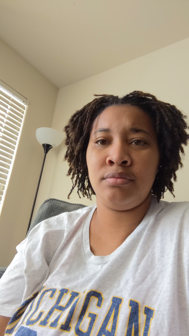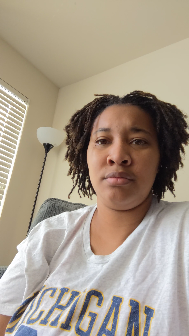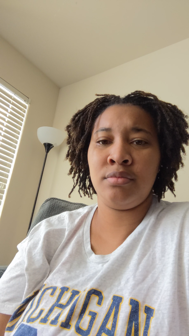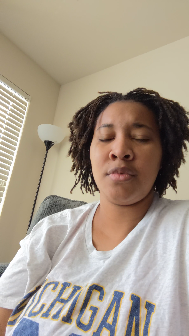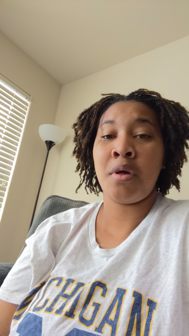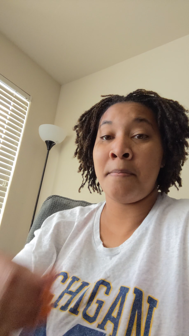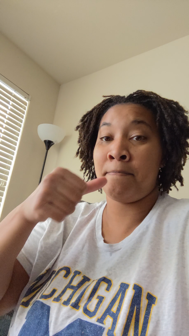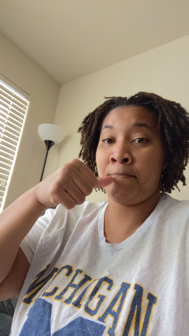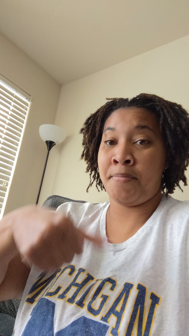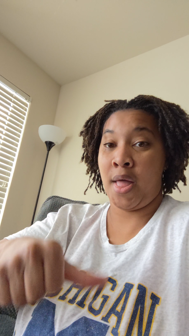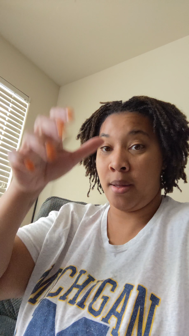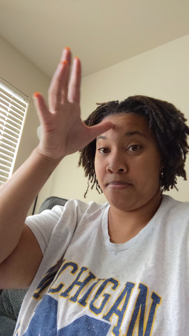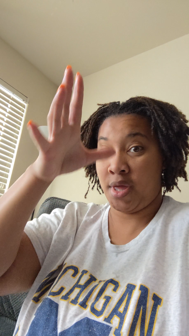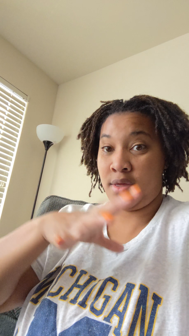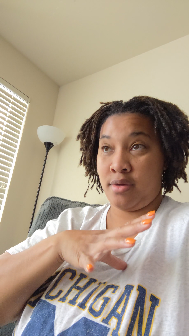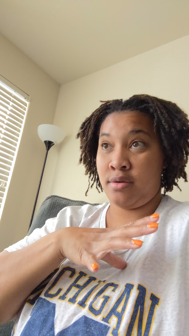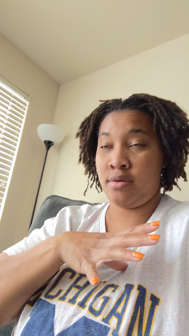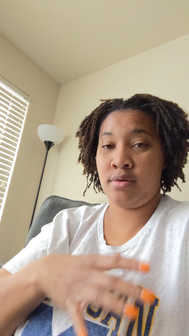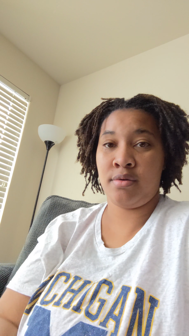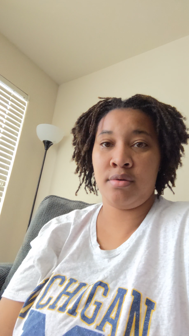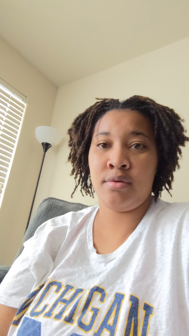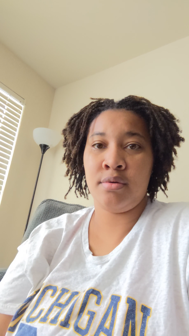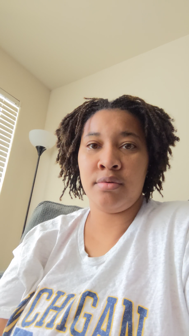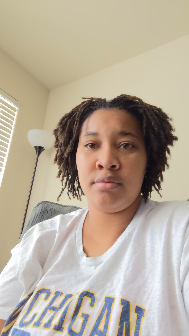mailman